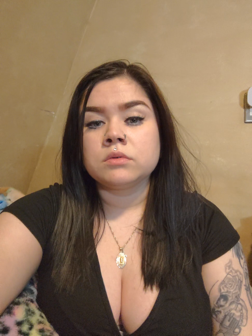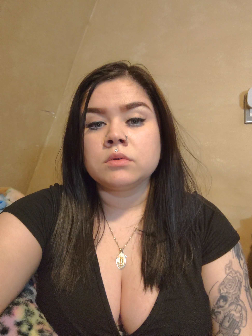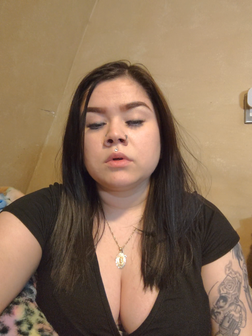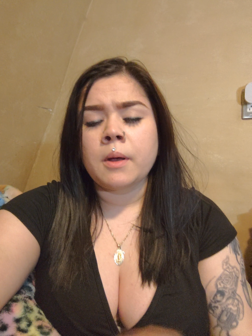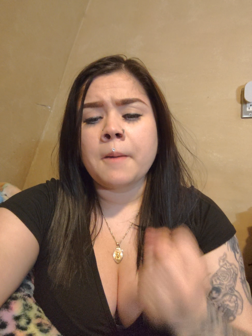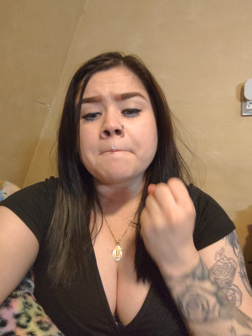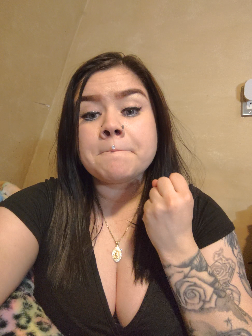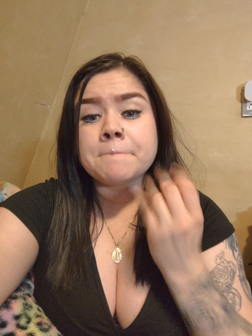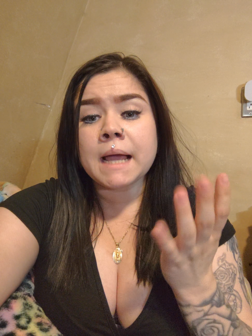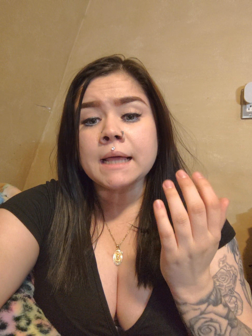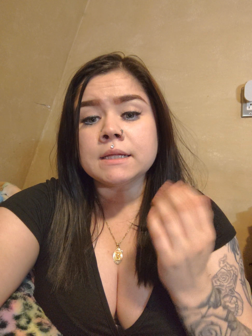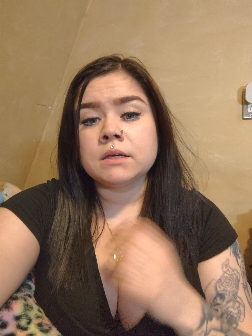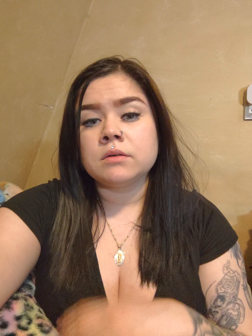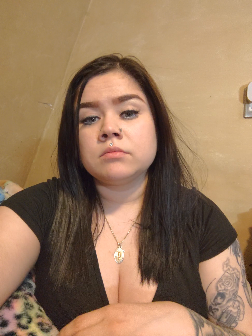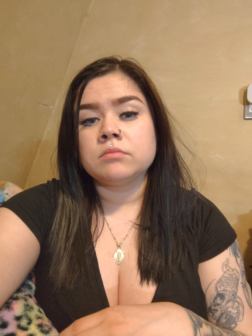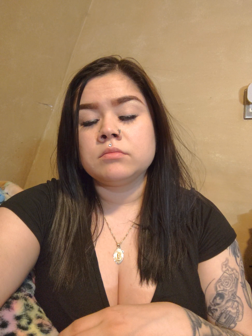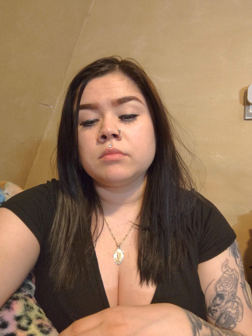many